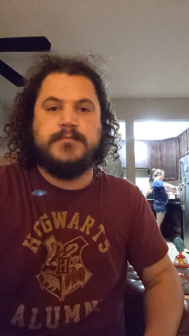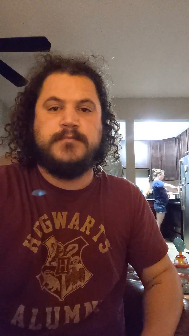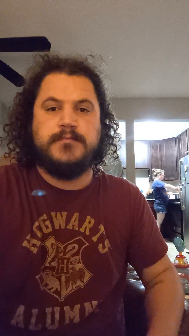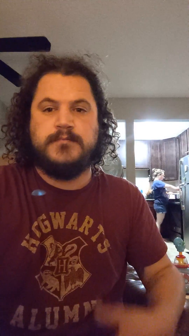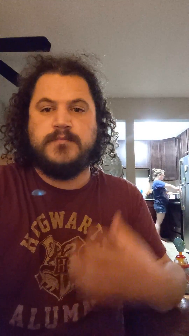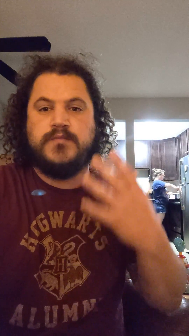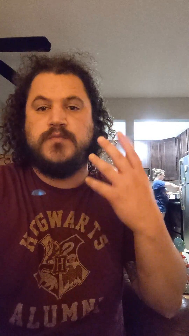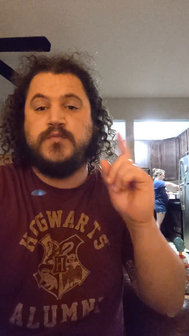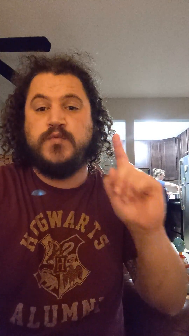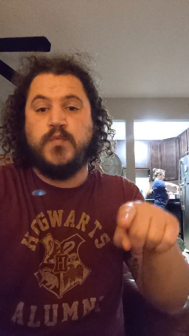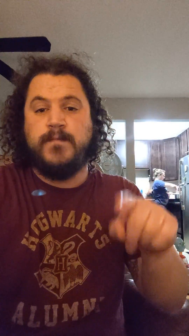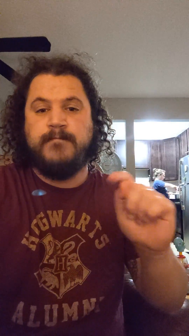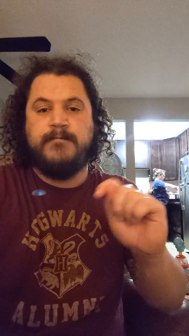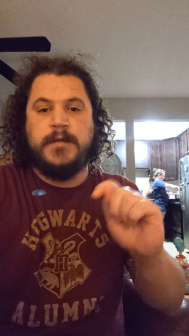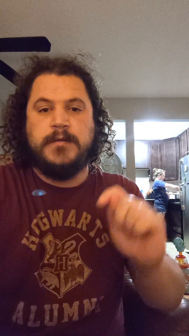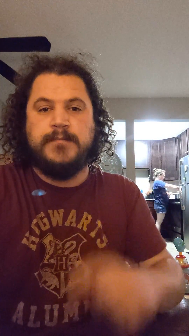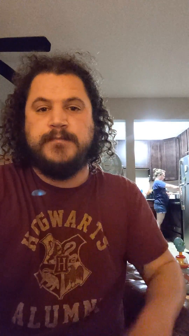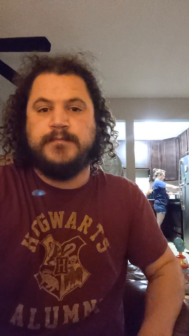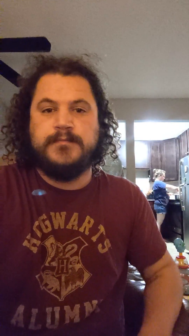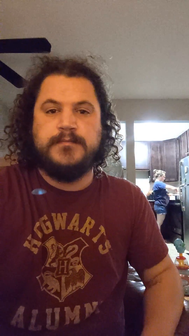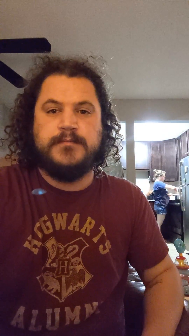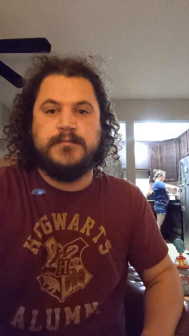go potty